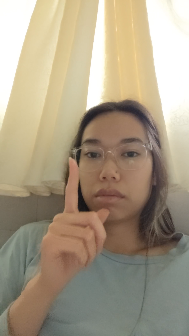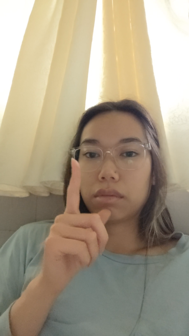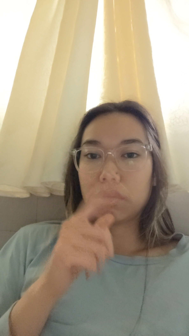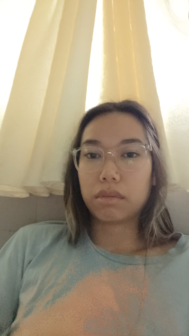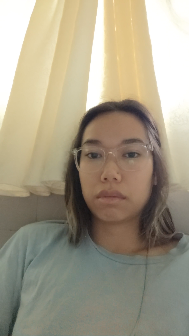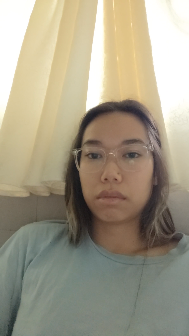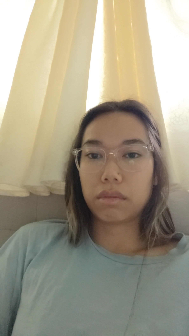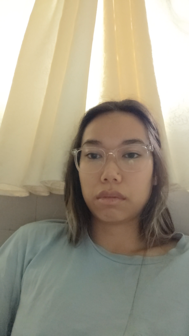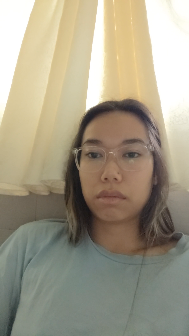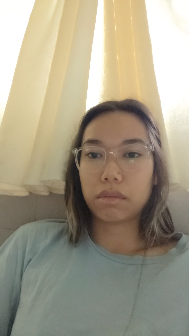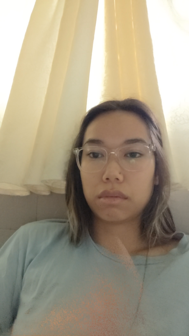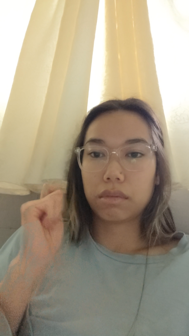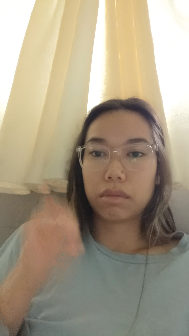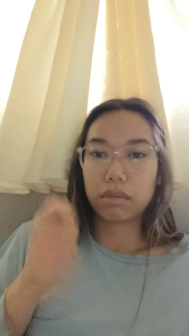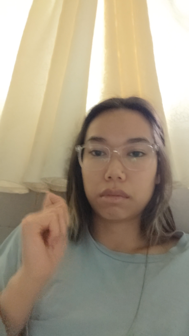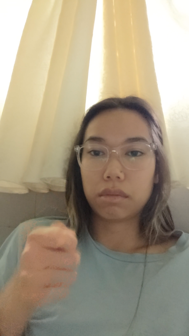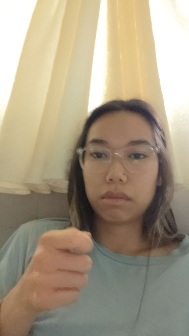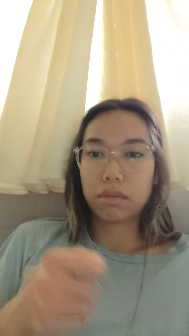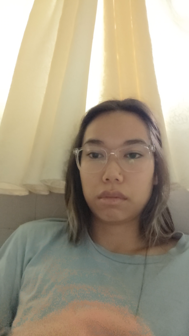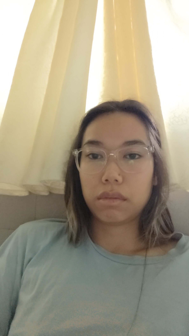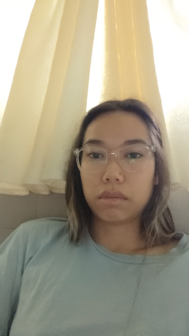hammer